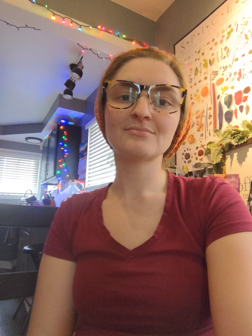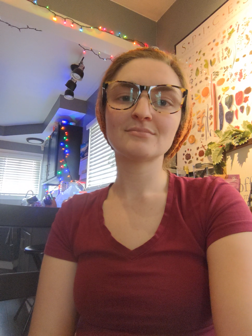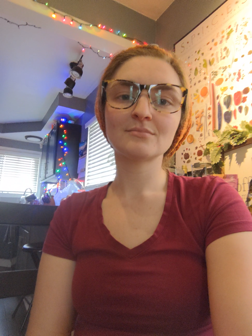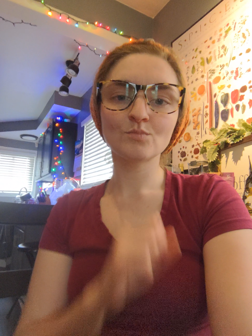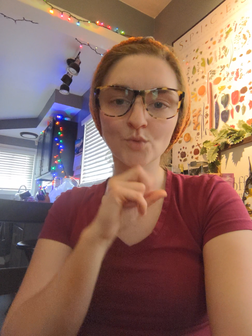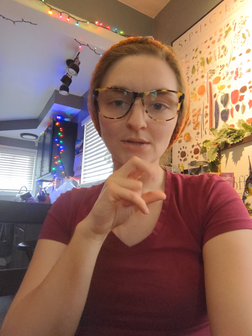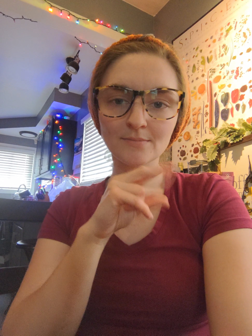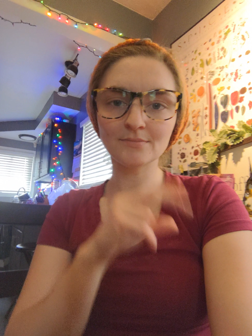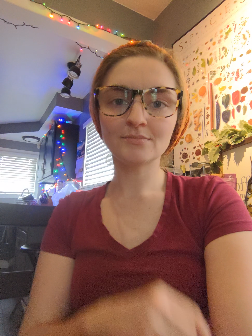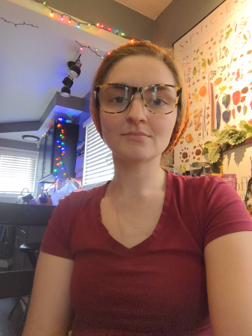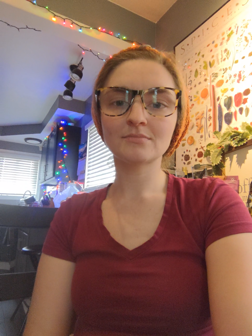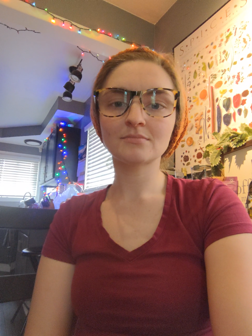frog